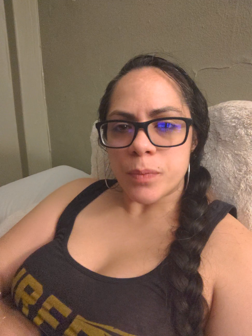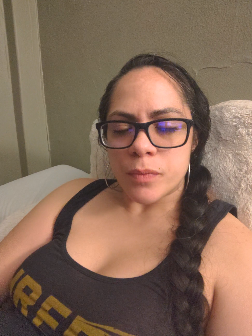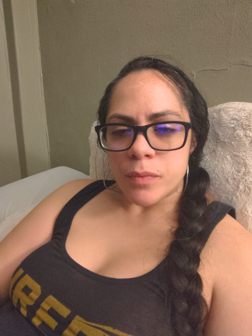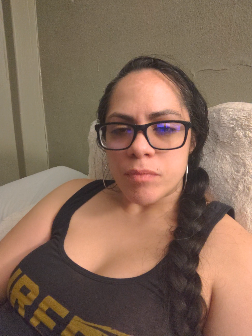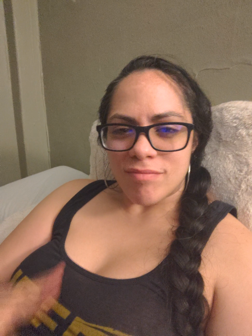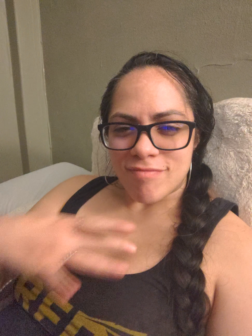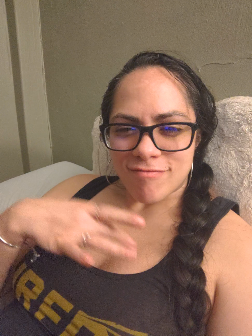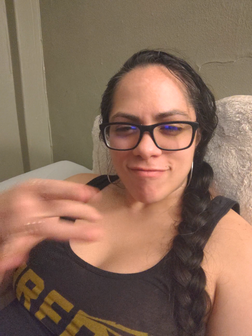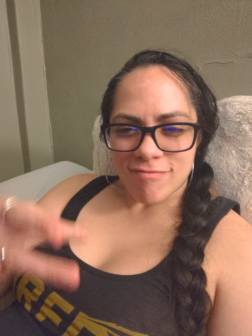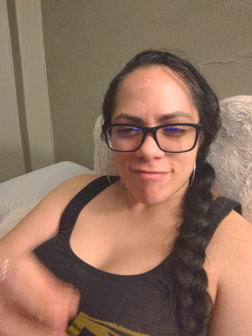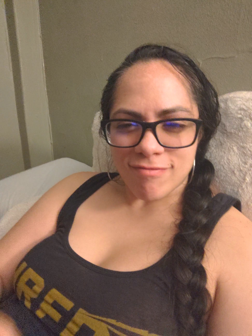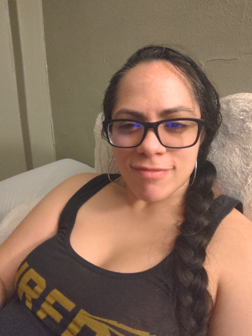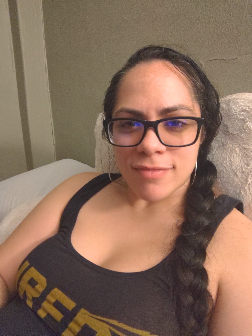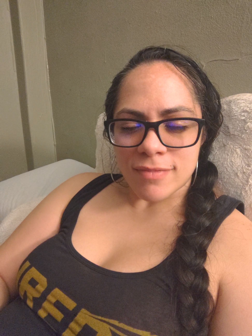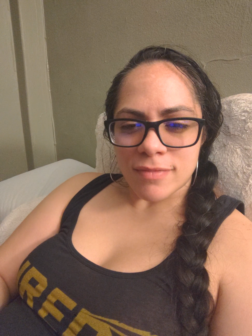like